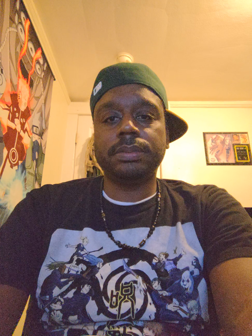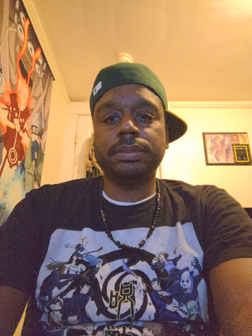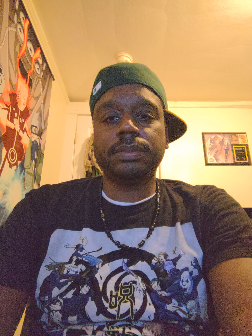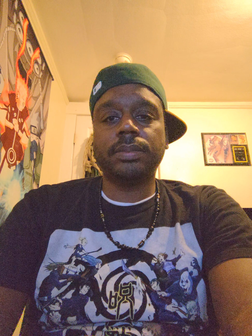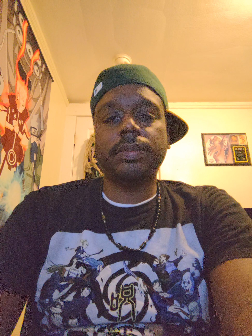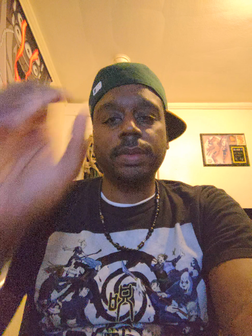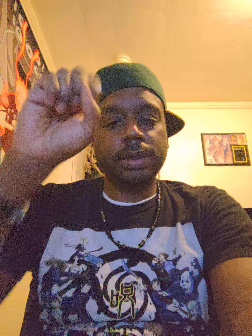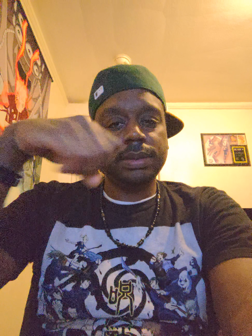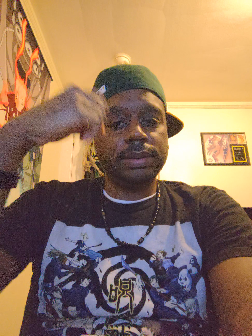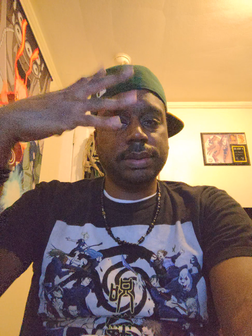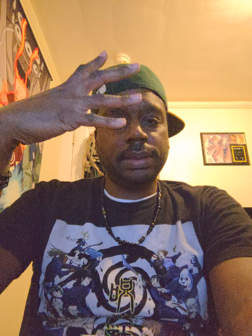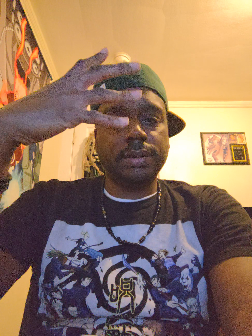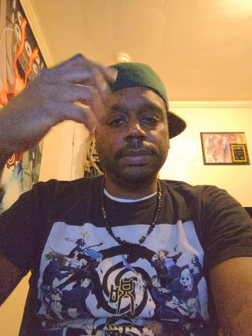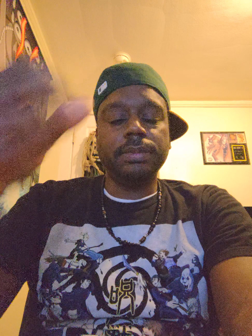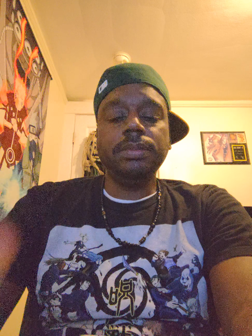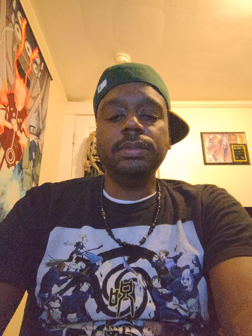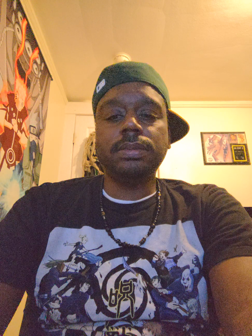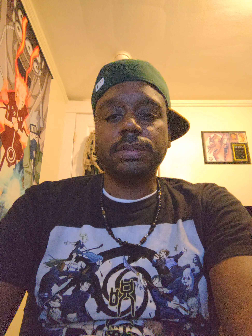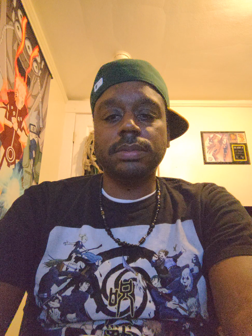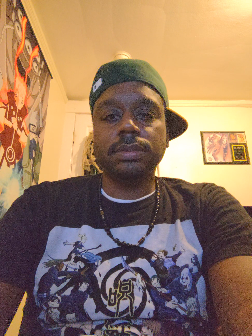sun